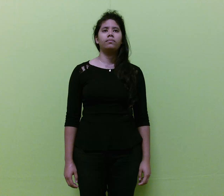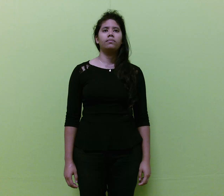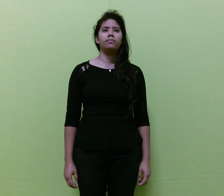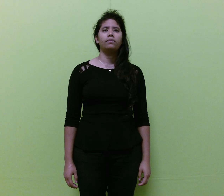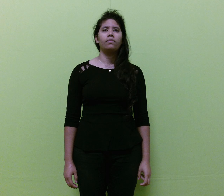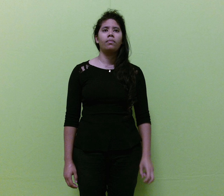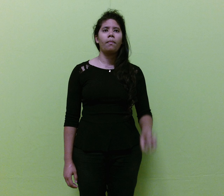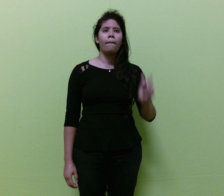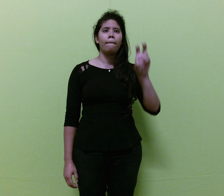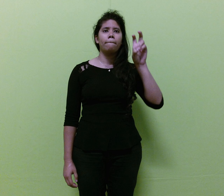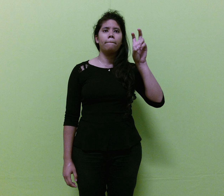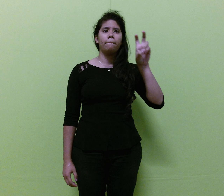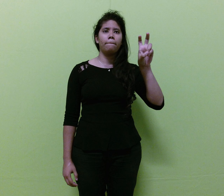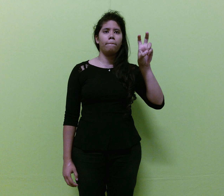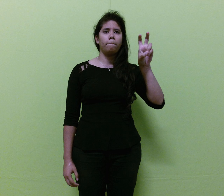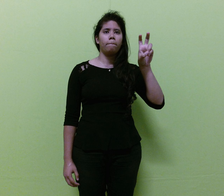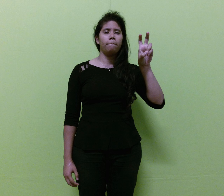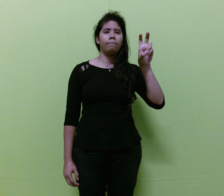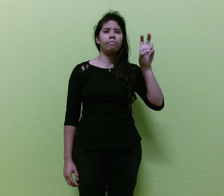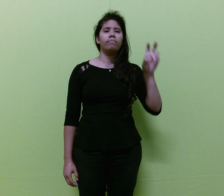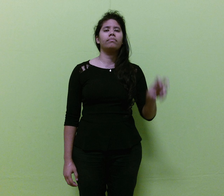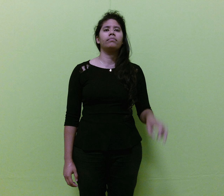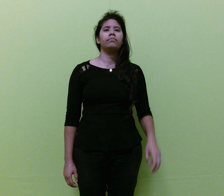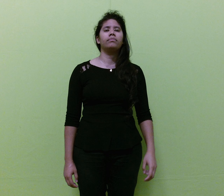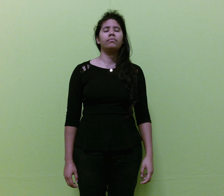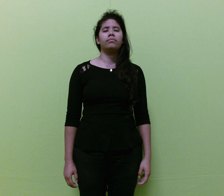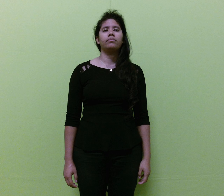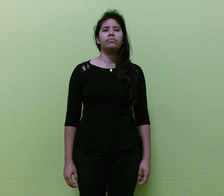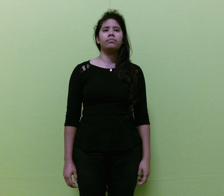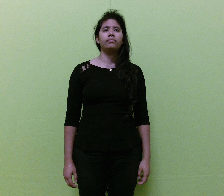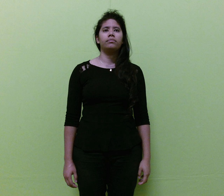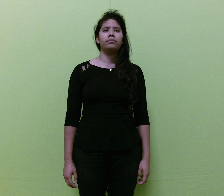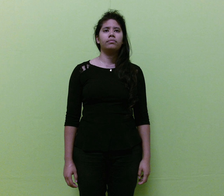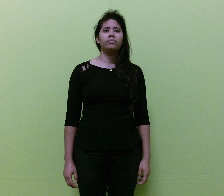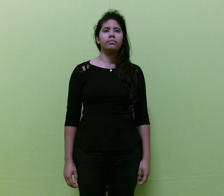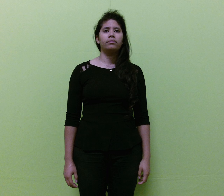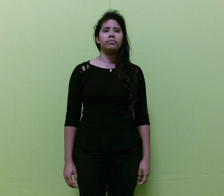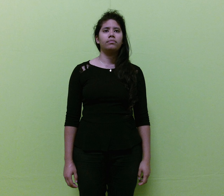cinco